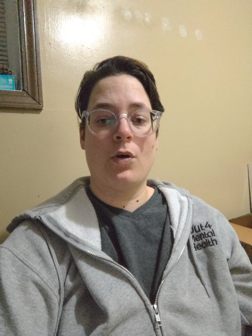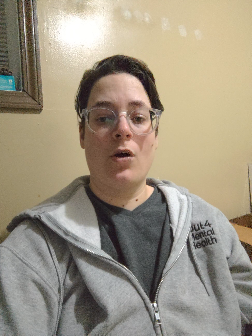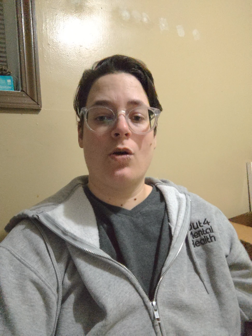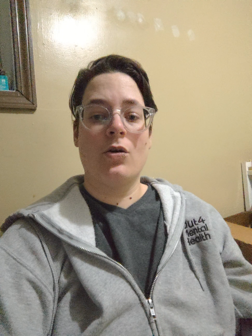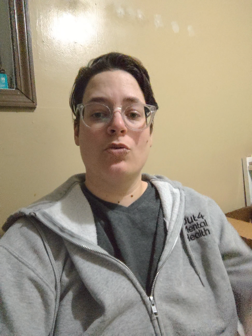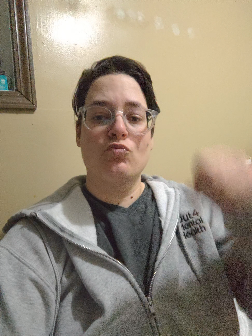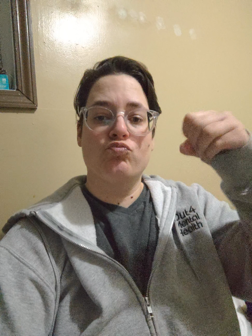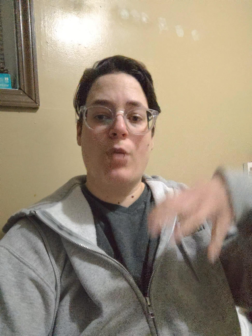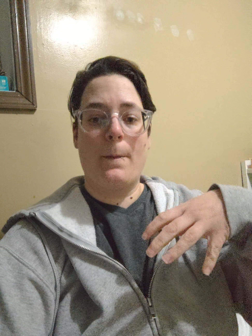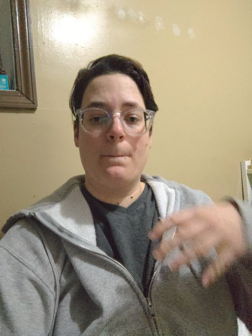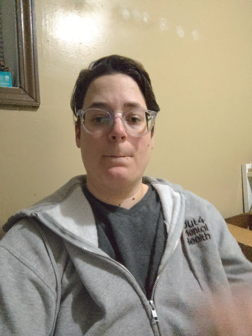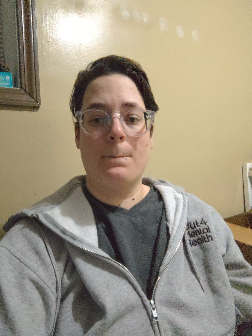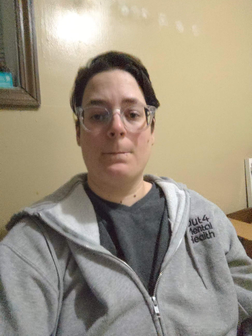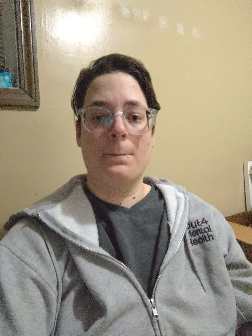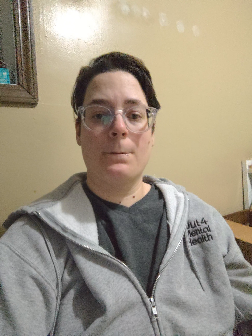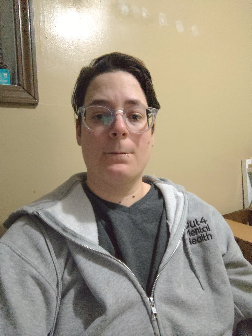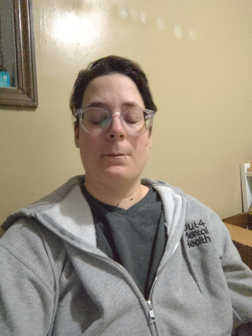drop